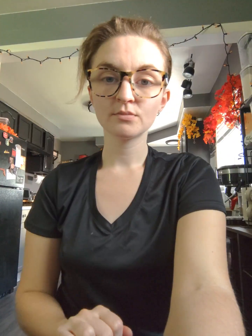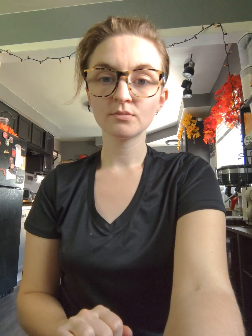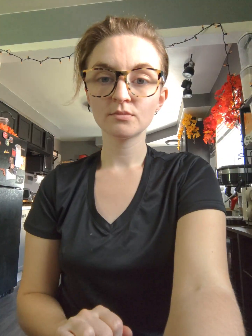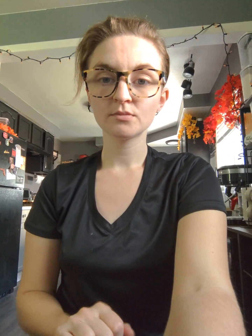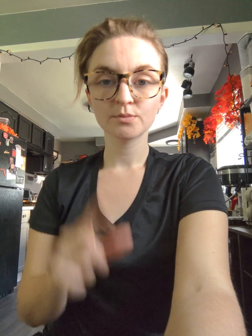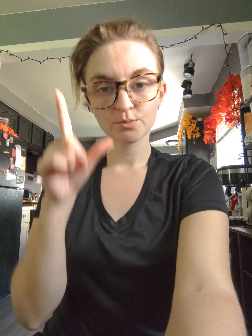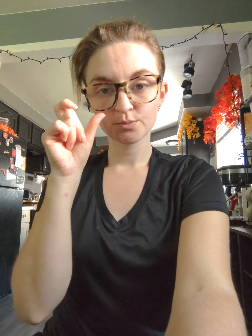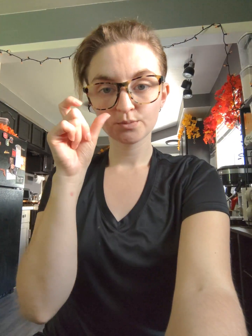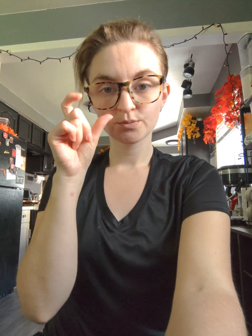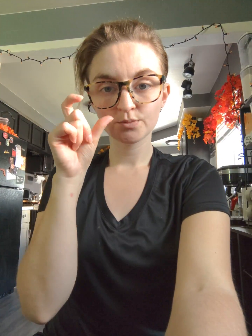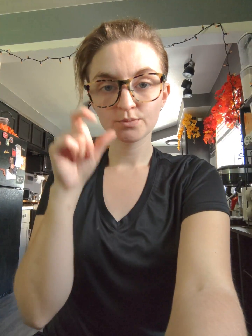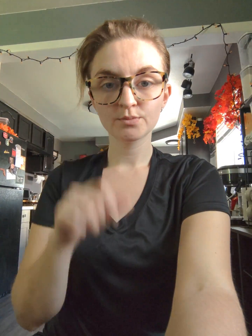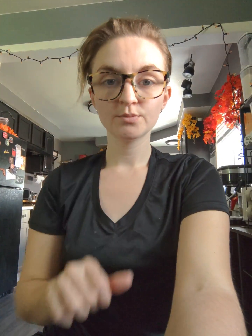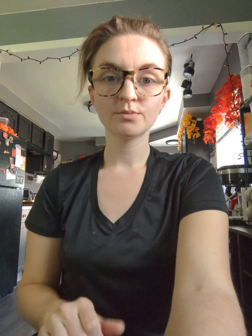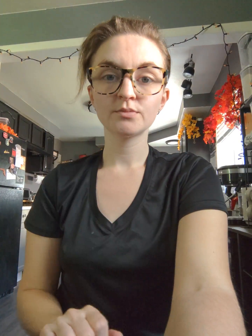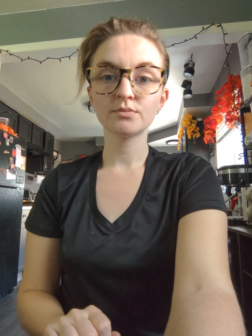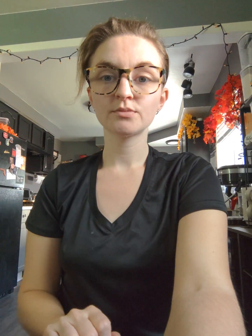camera